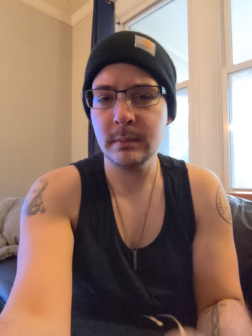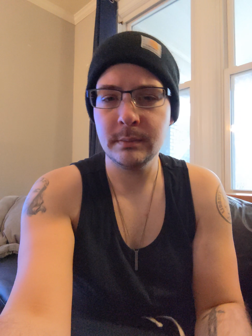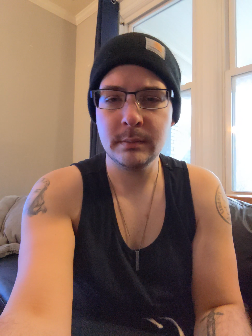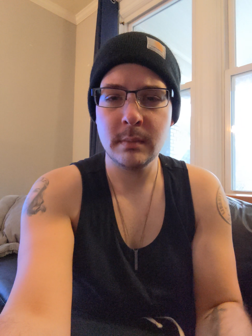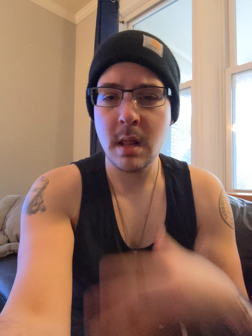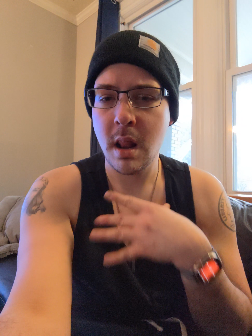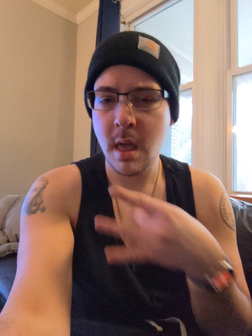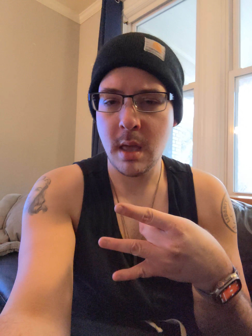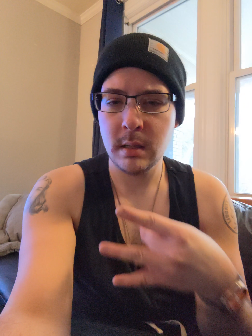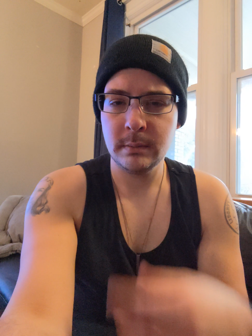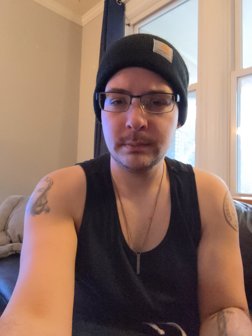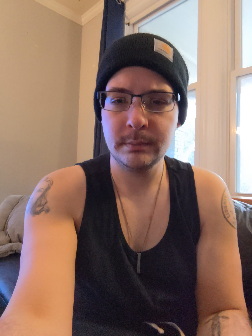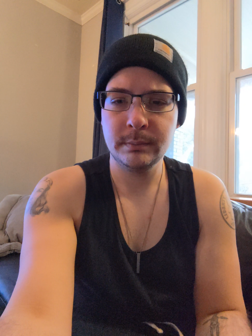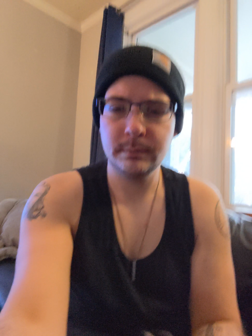like